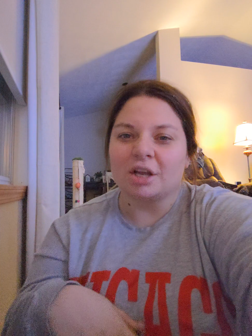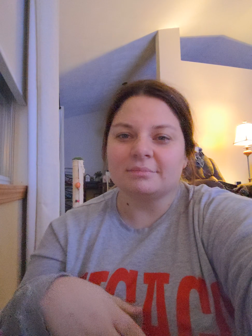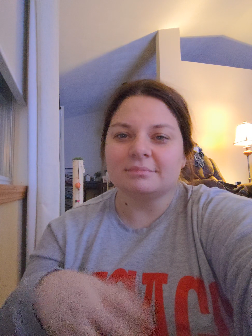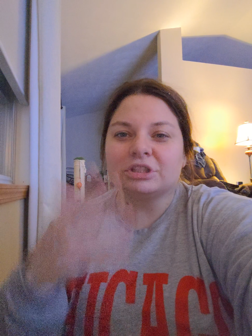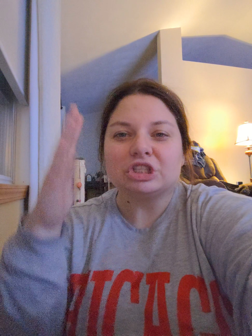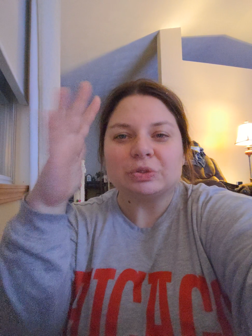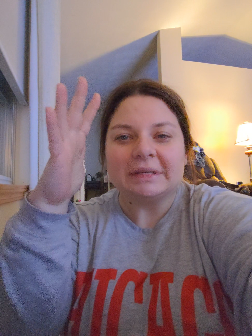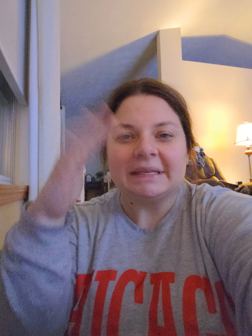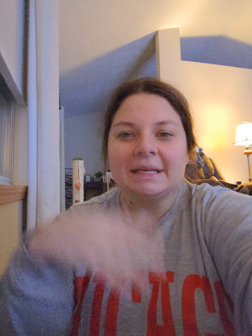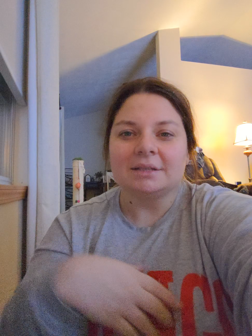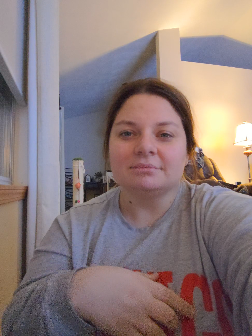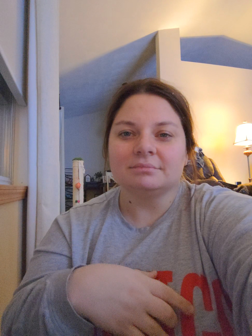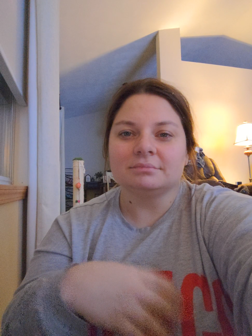tree